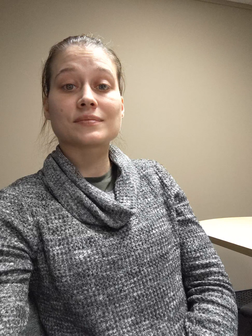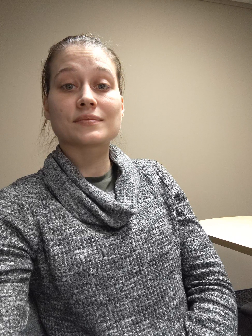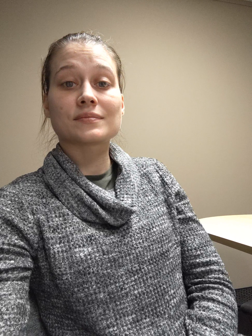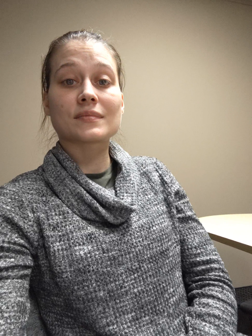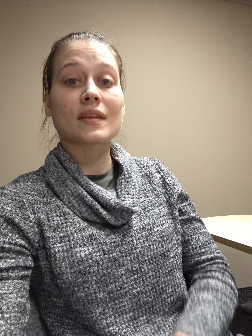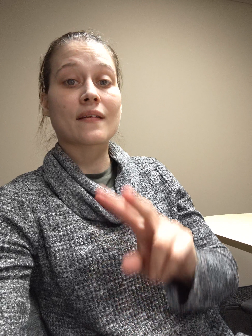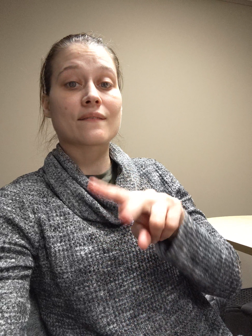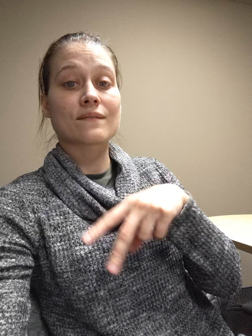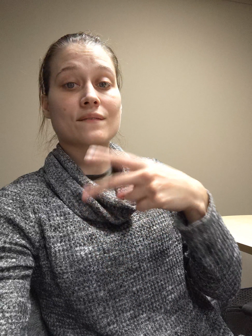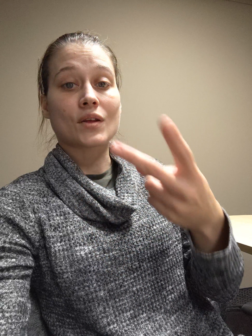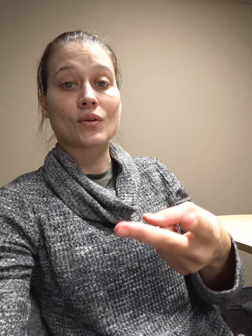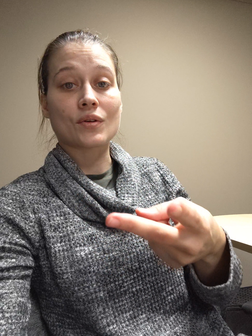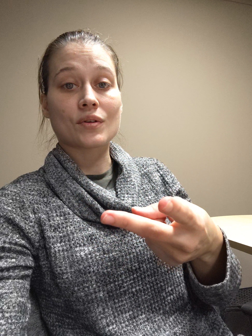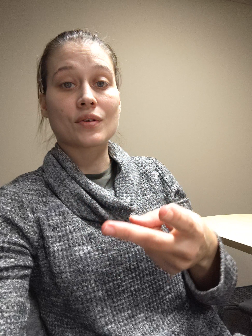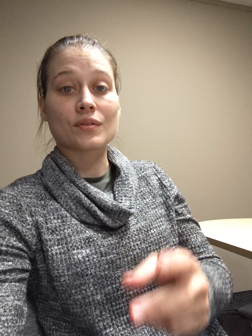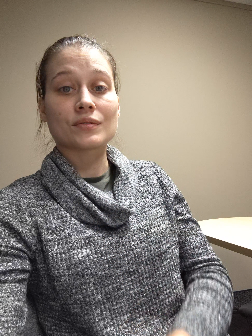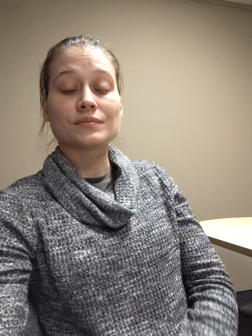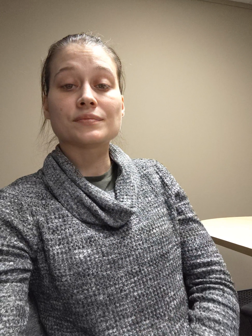fall